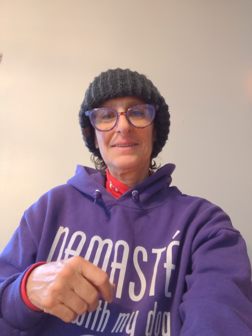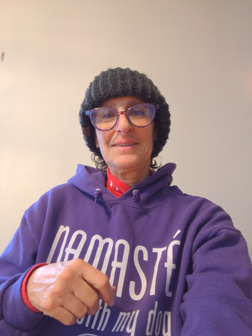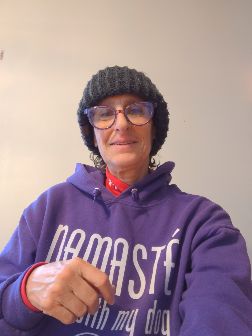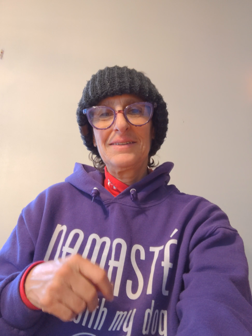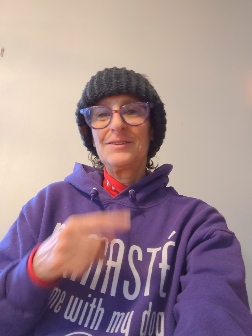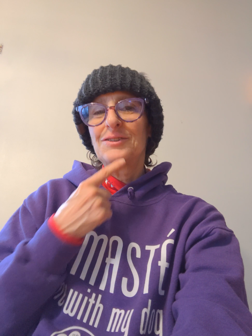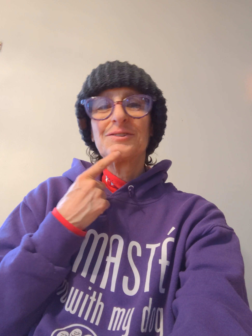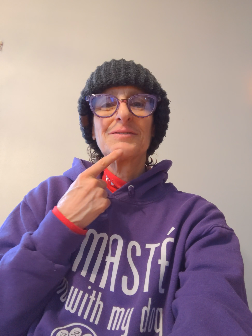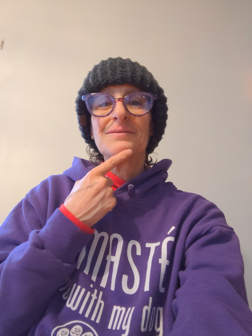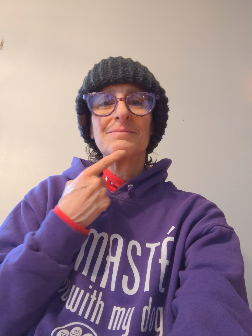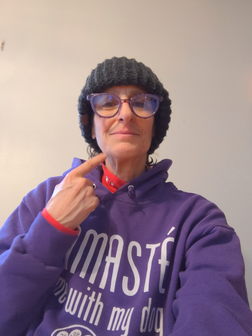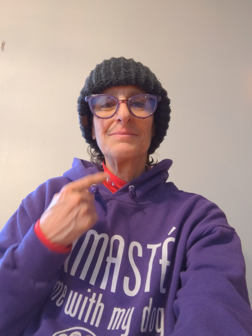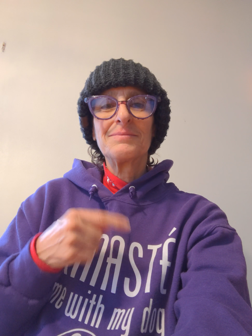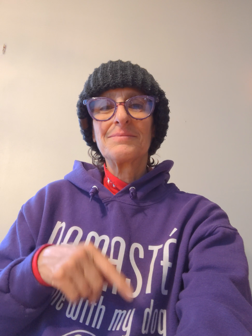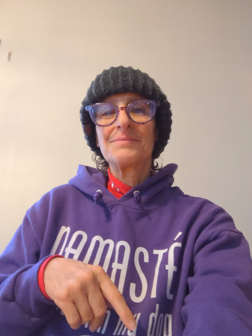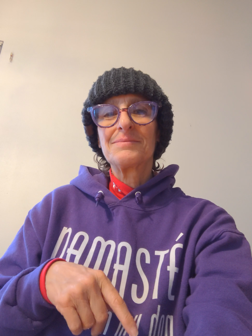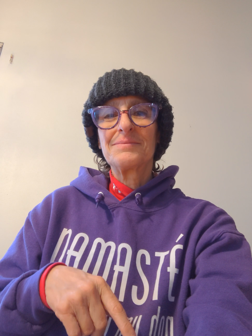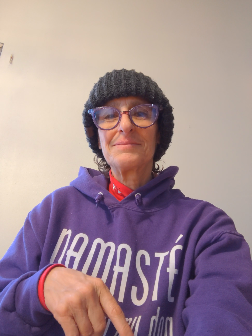chin